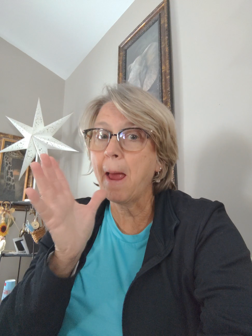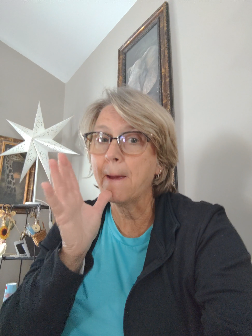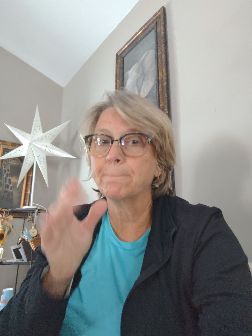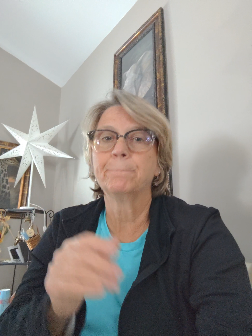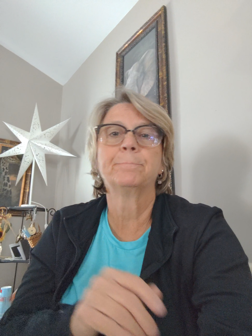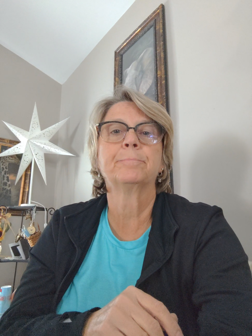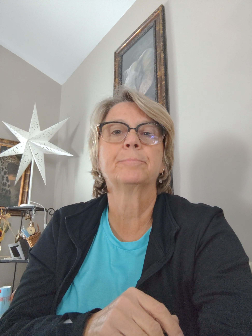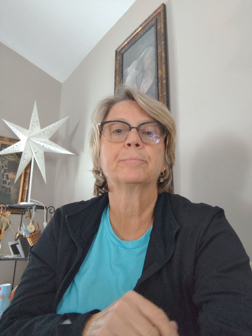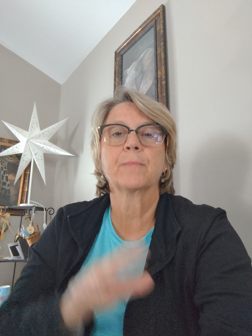mom